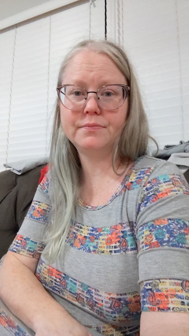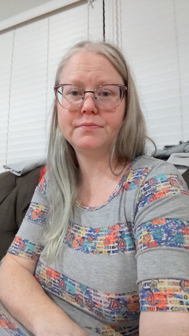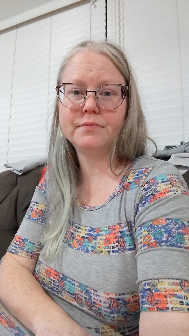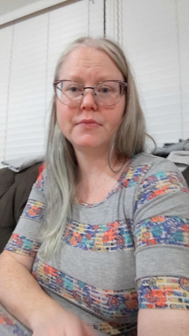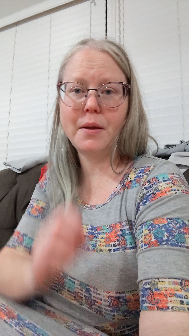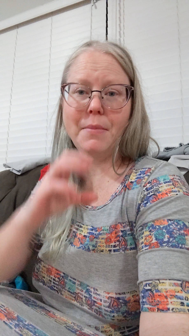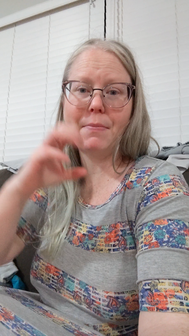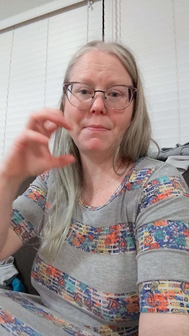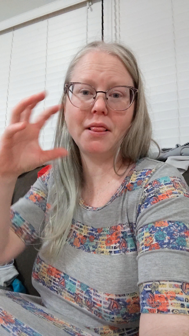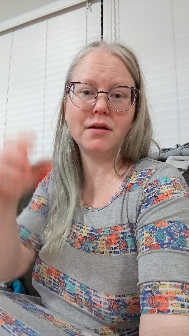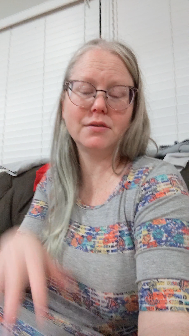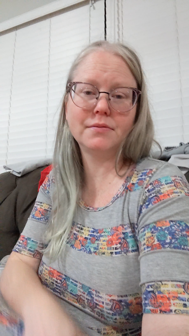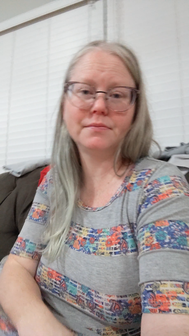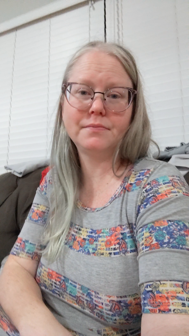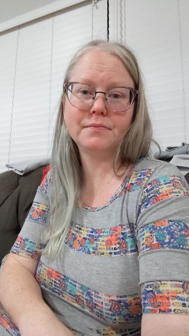bubbles